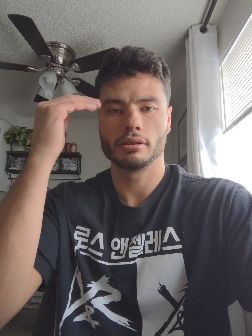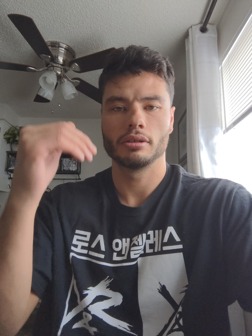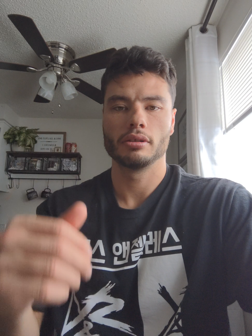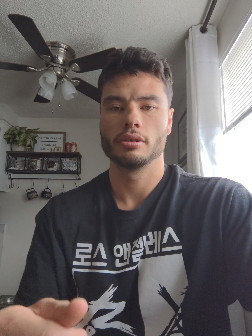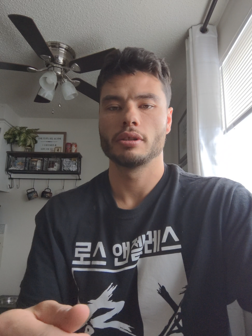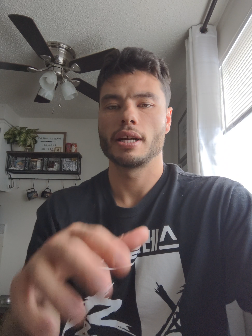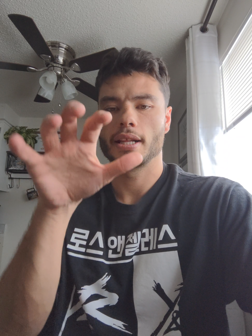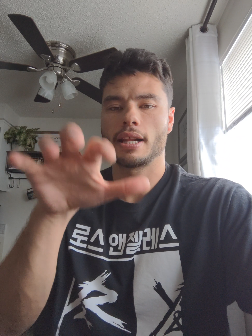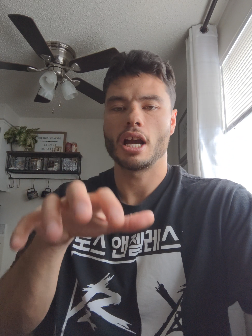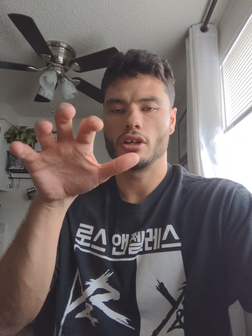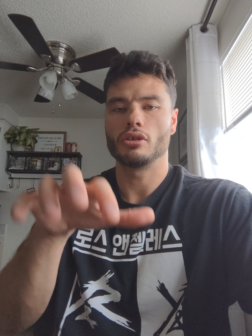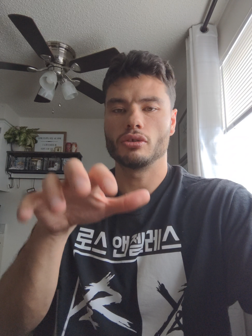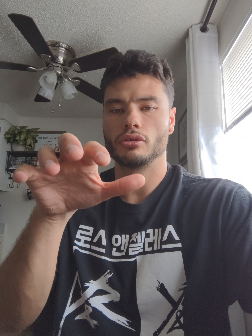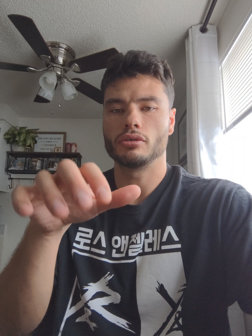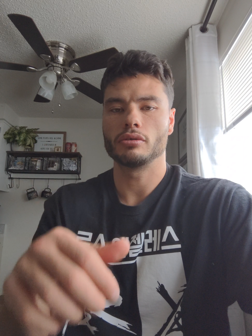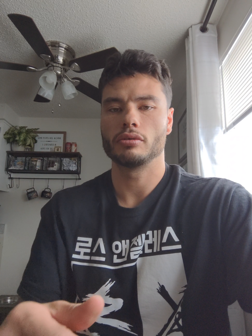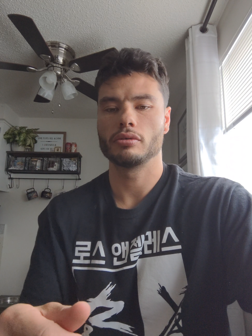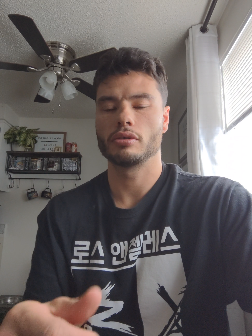alligator